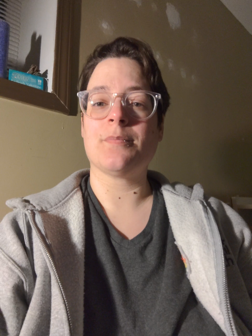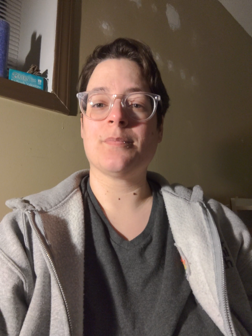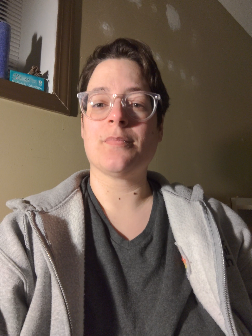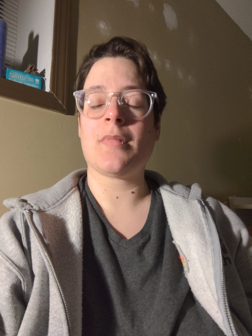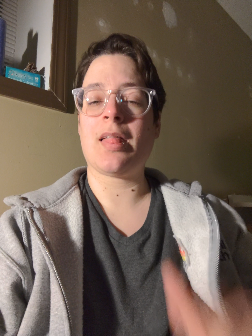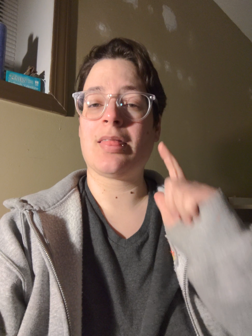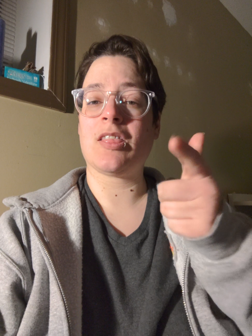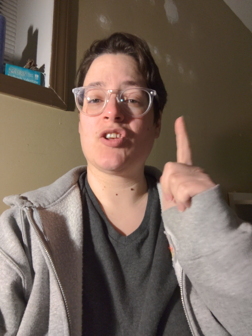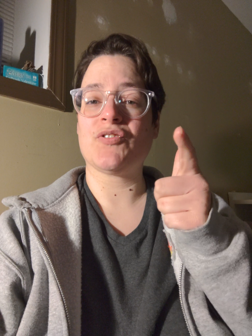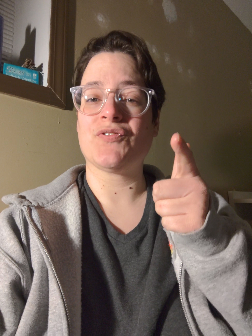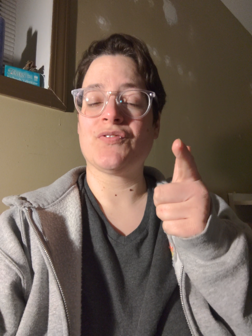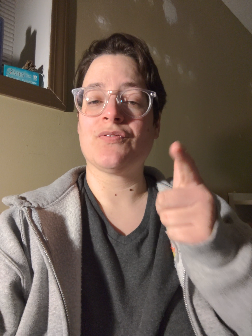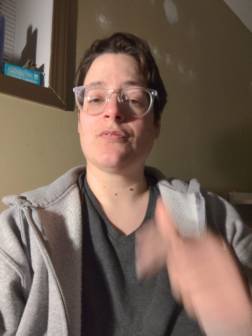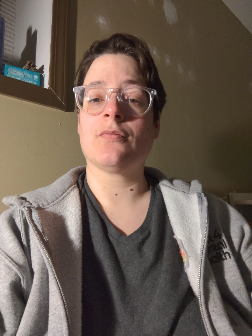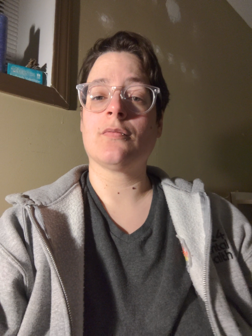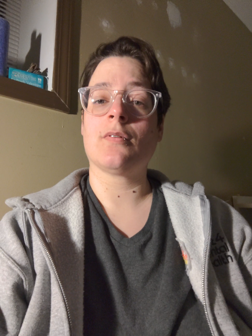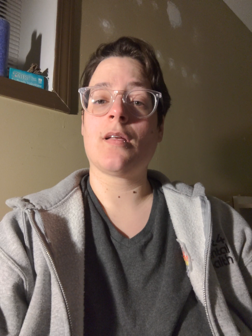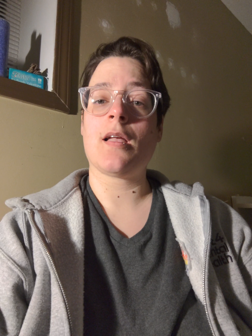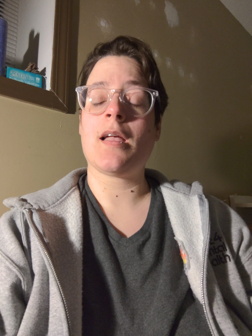later